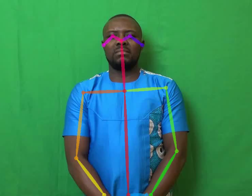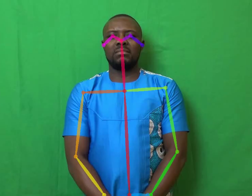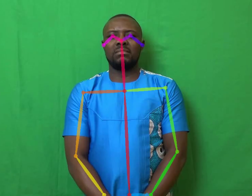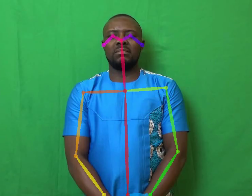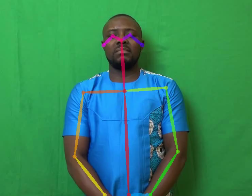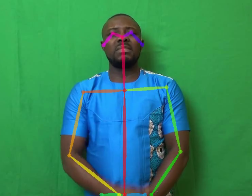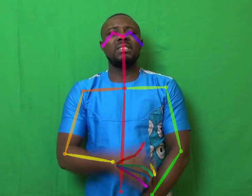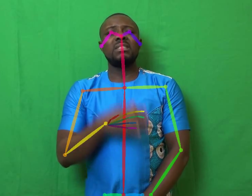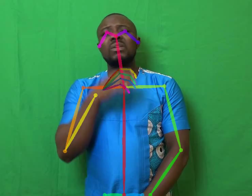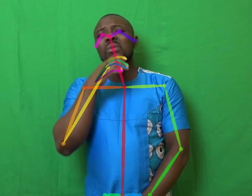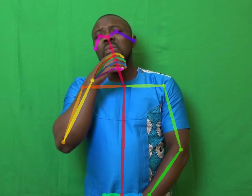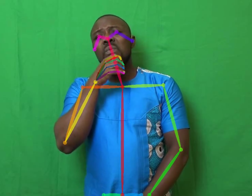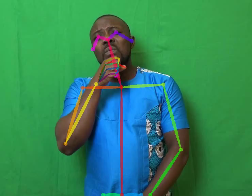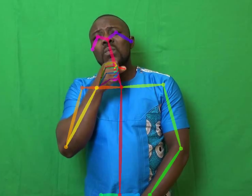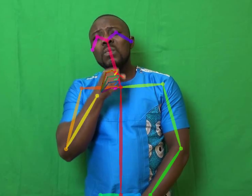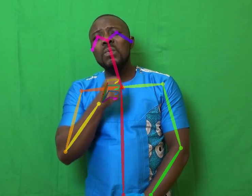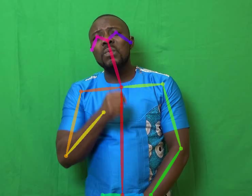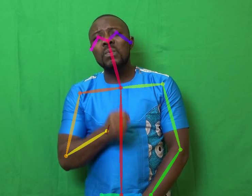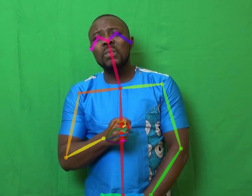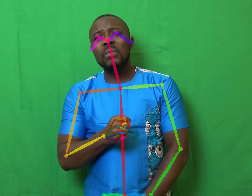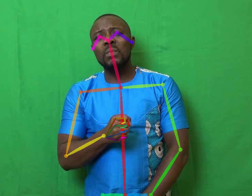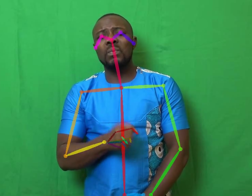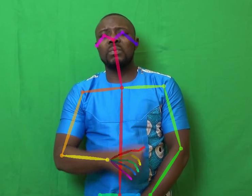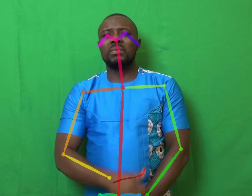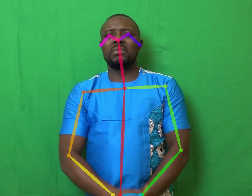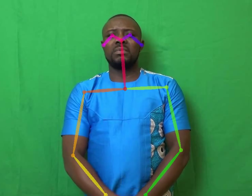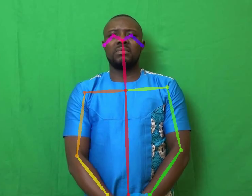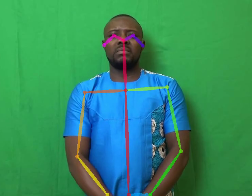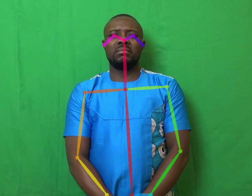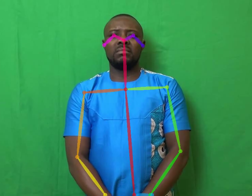old